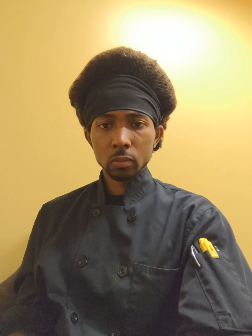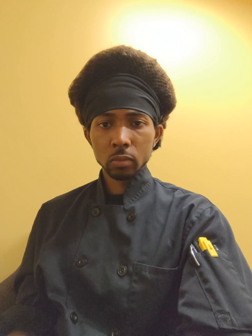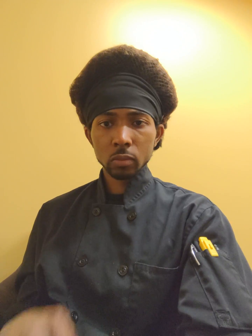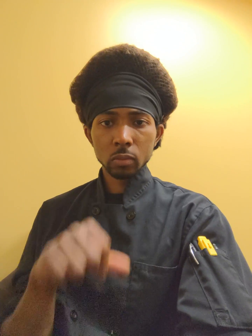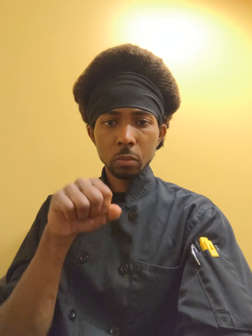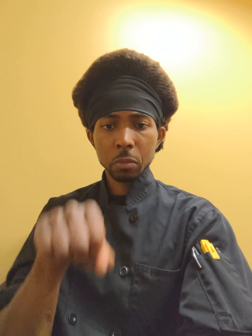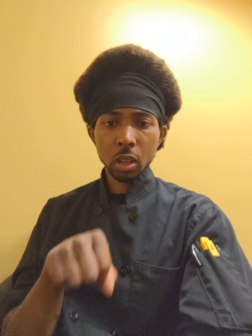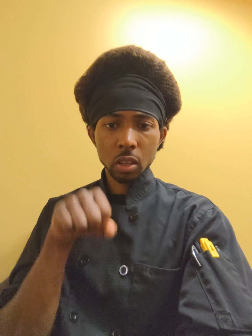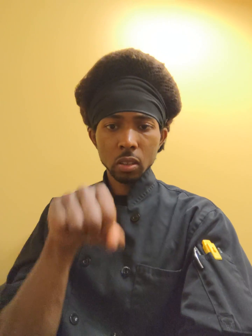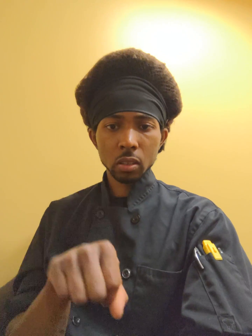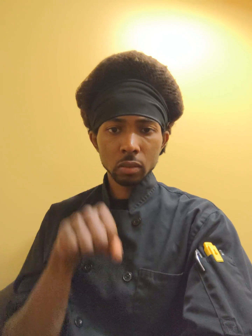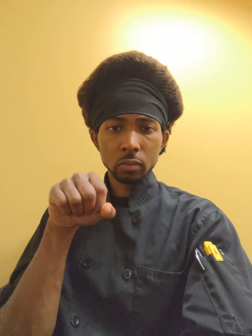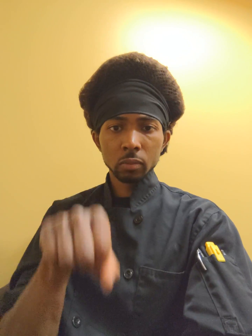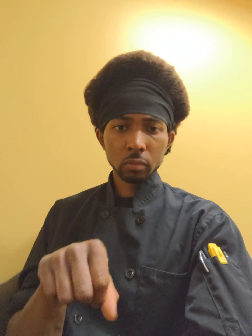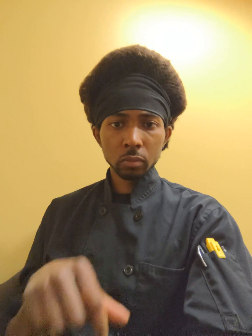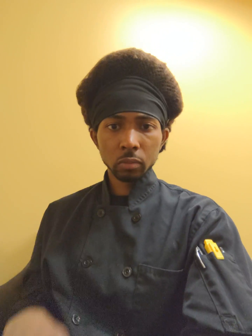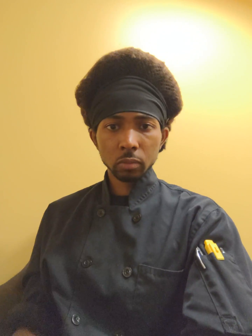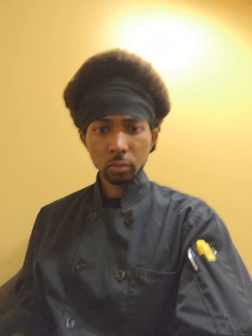bicycle